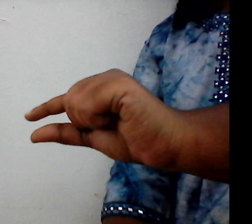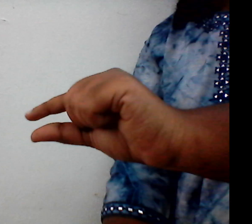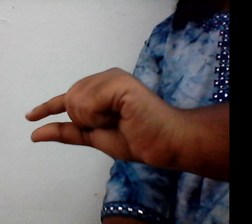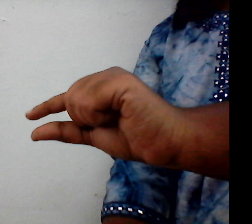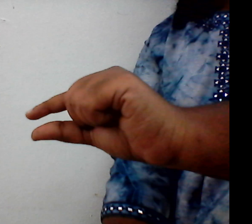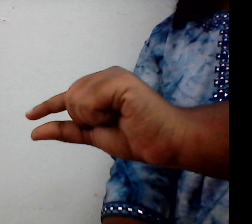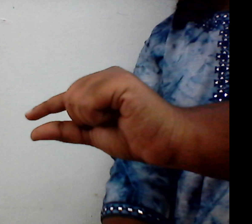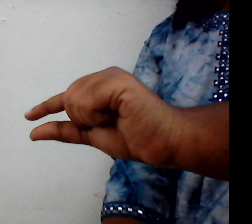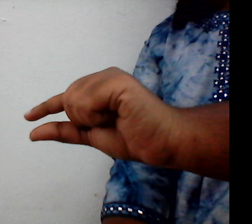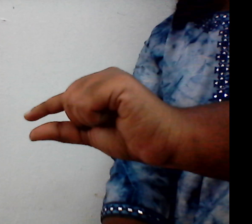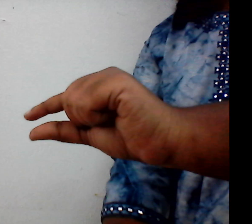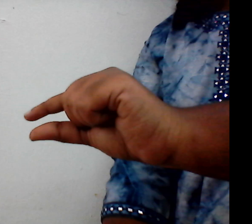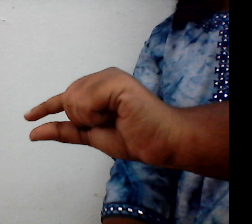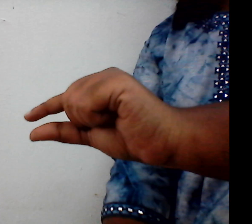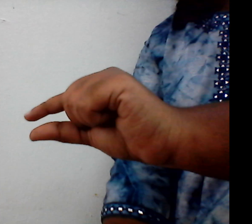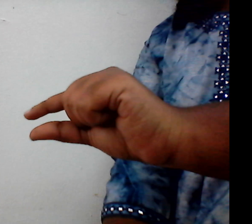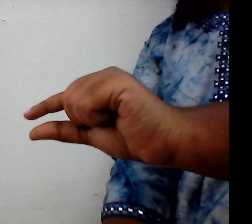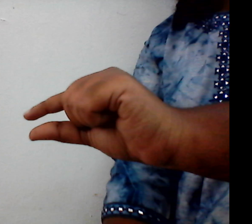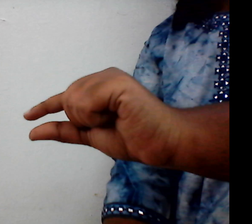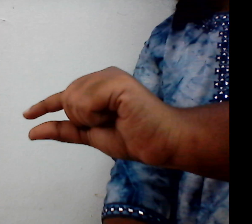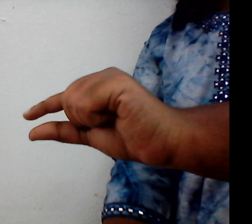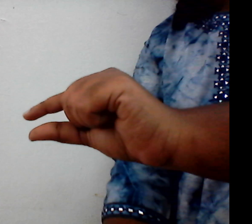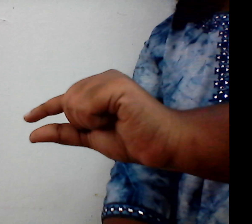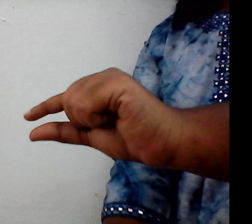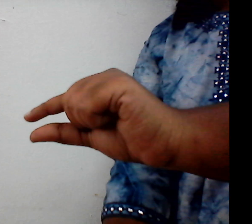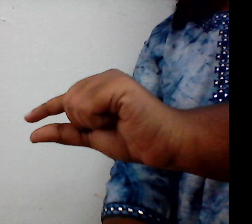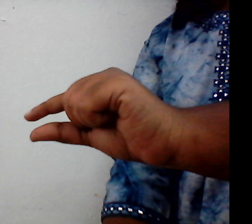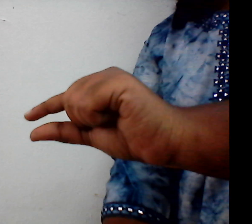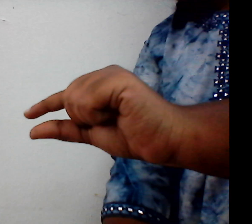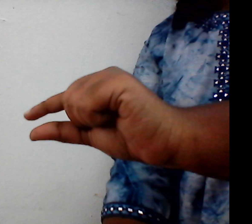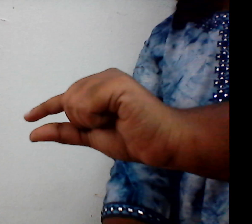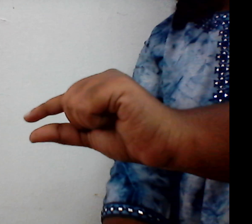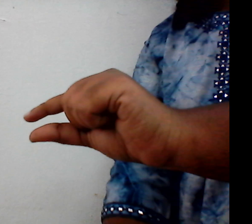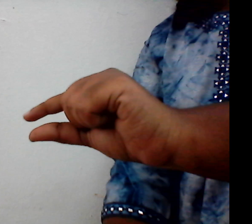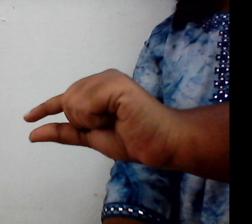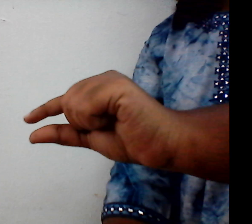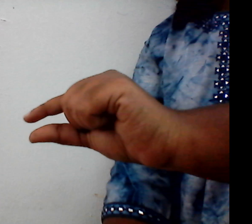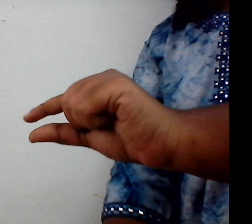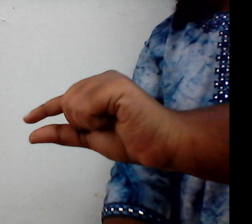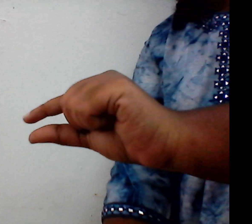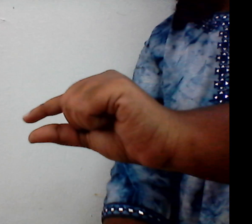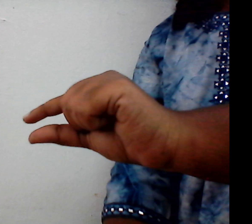ഉ